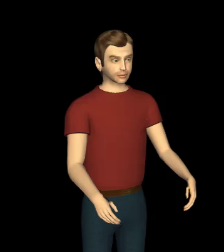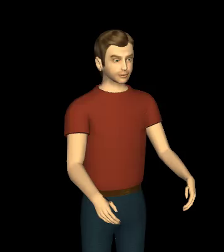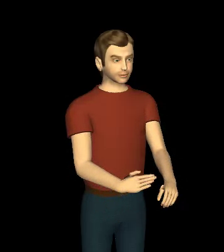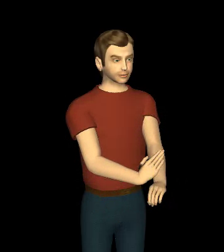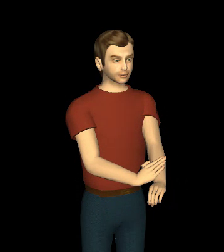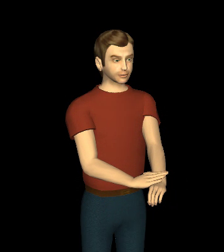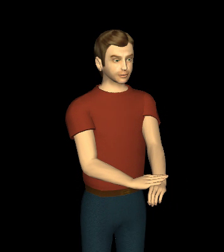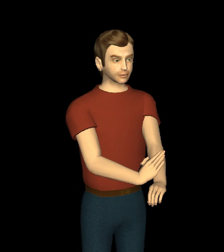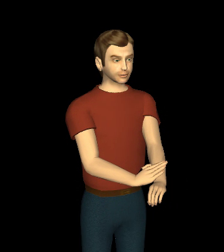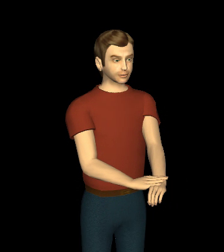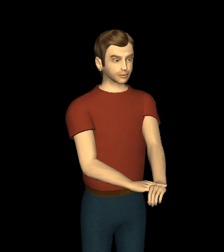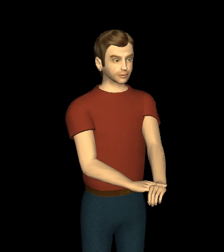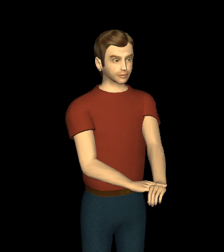تحذير